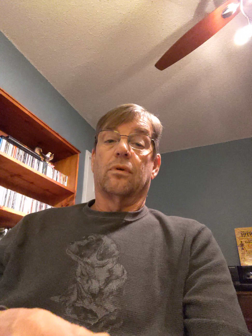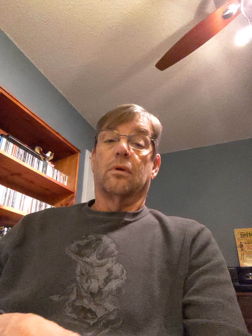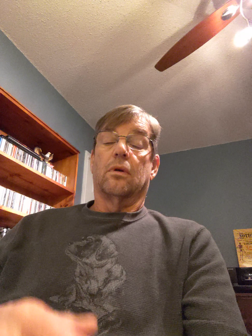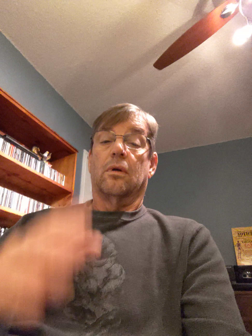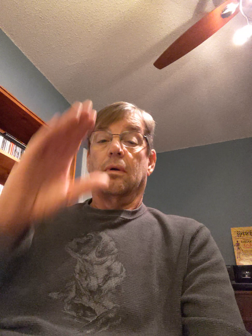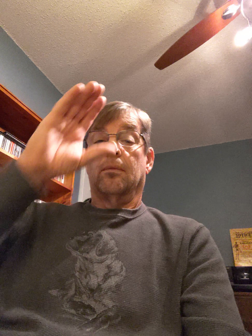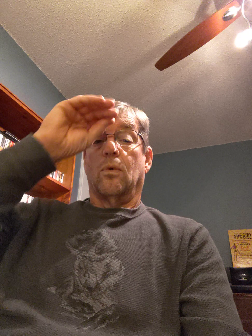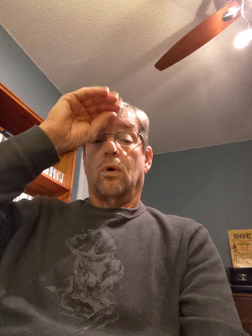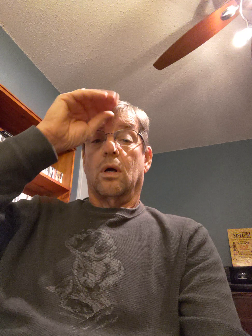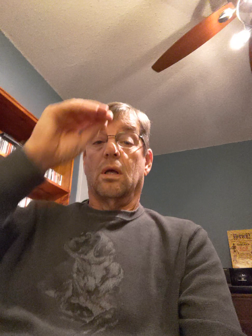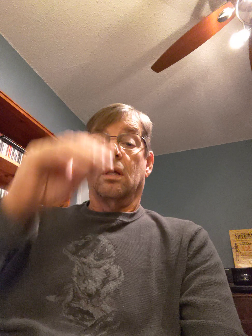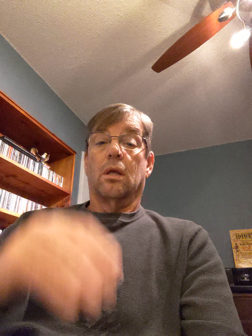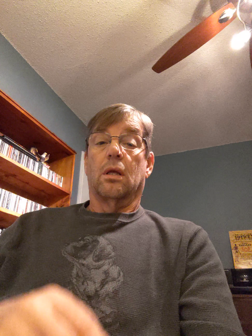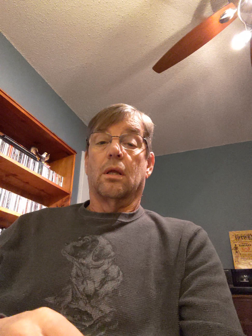boy